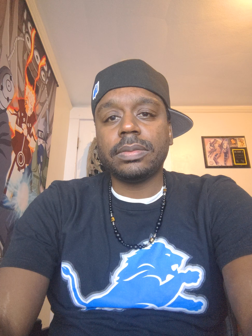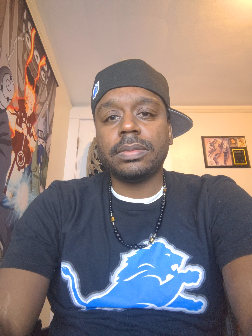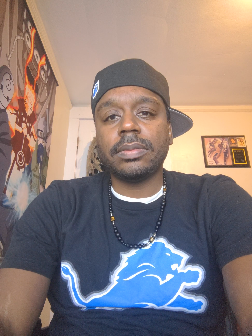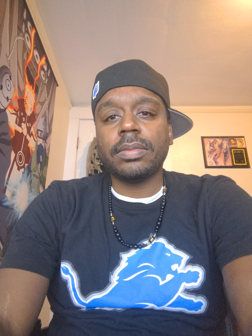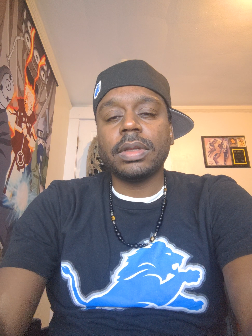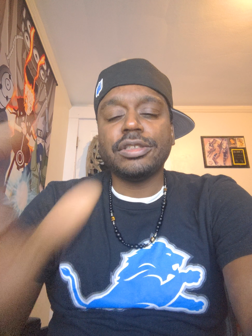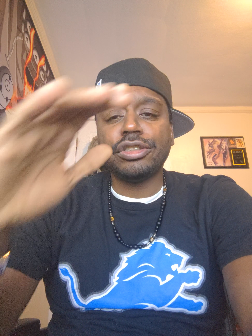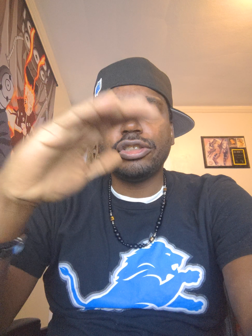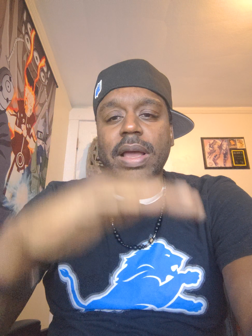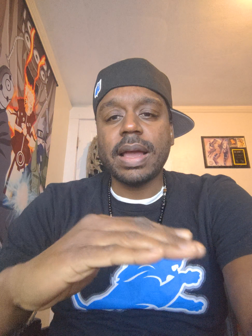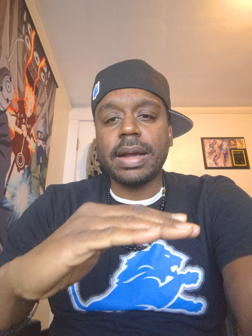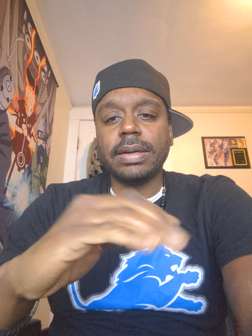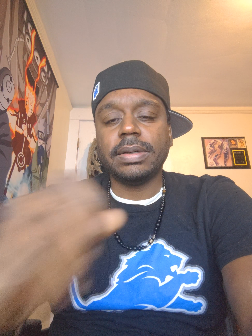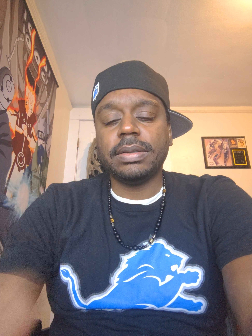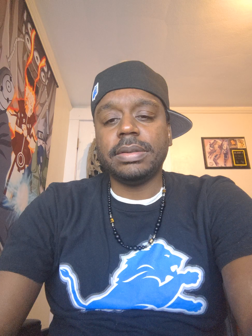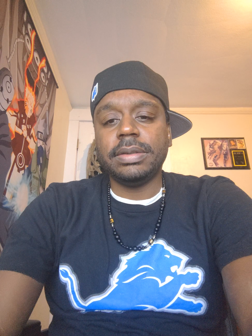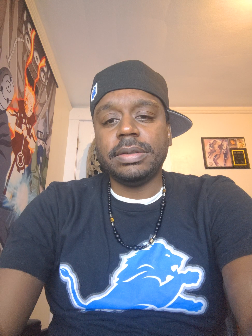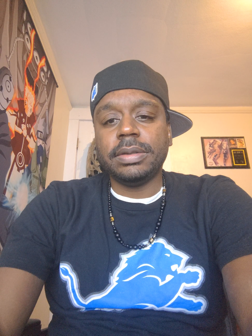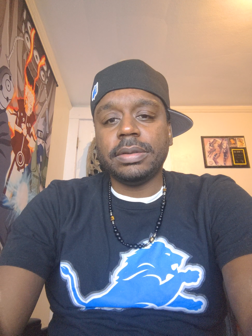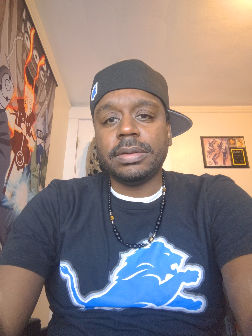child